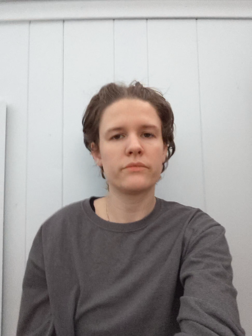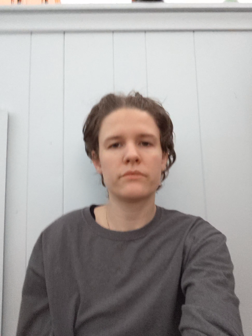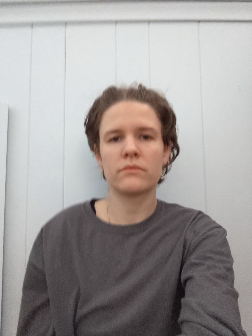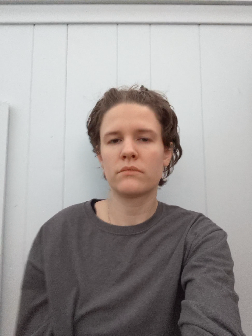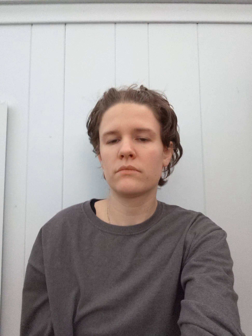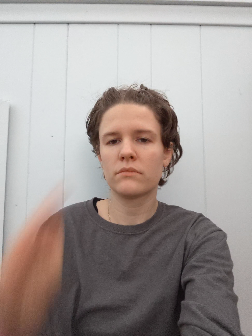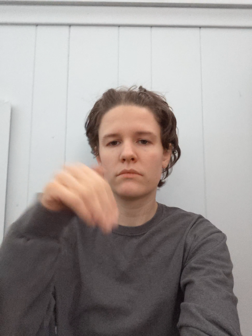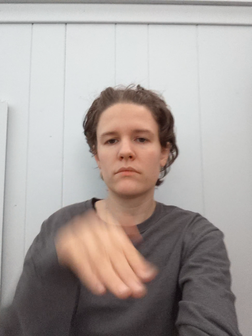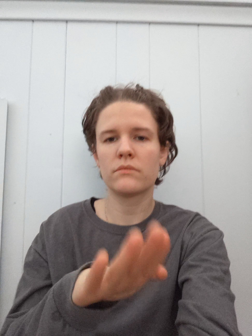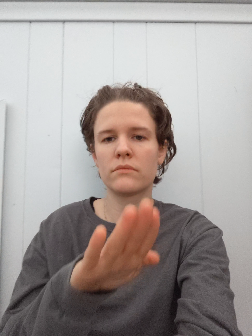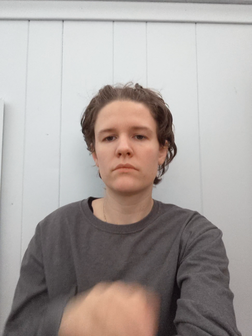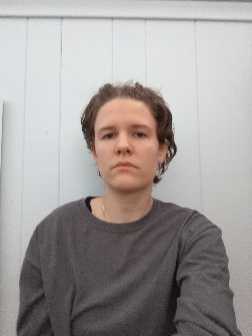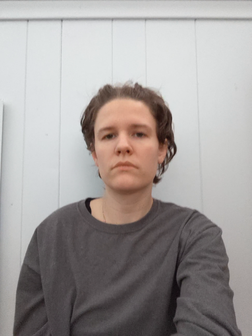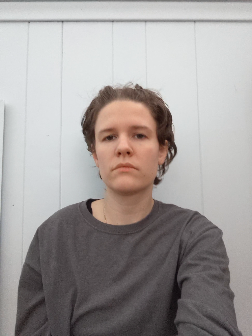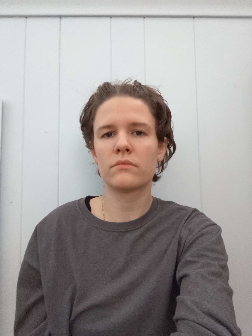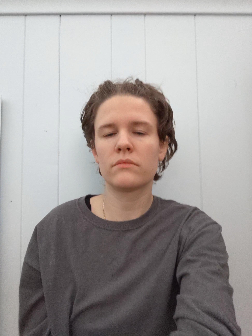into